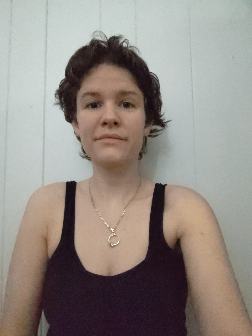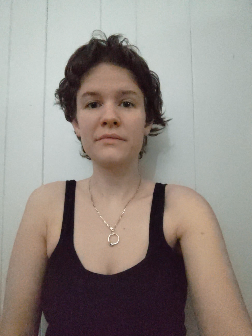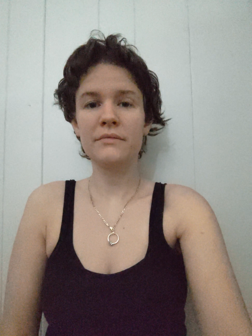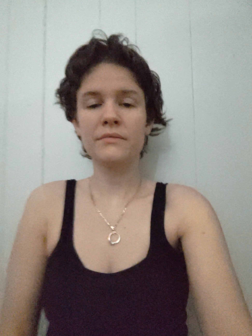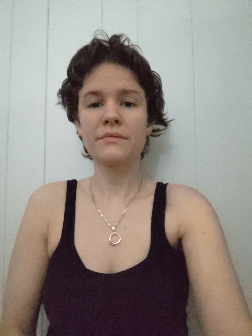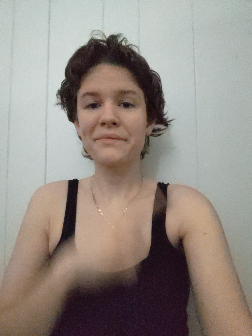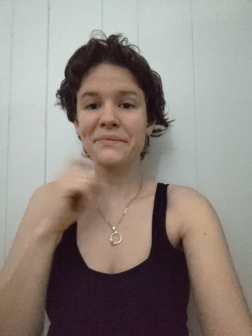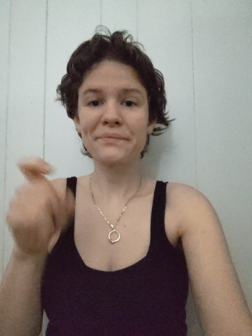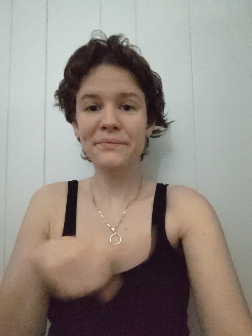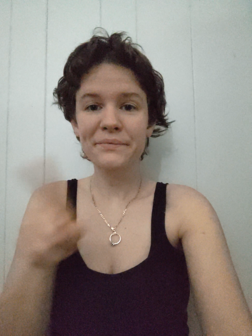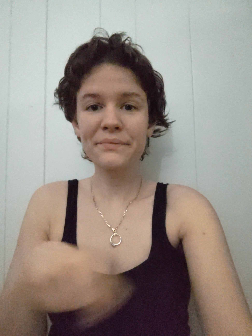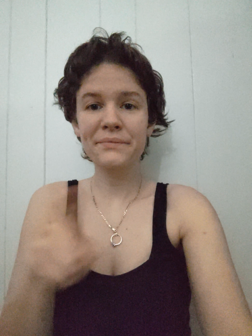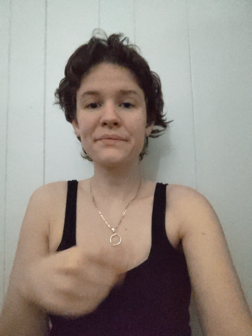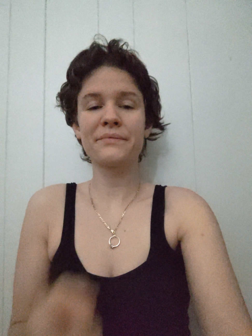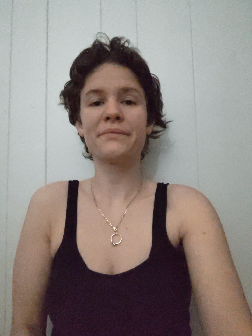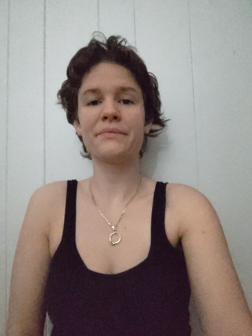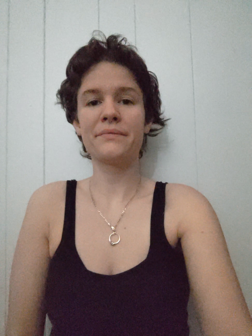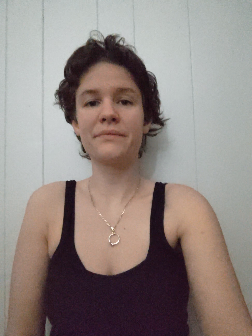dryer